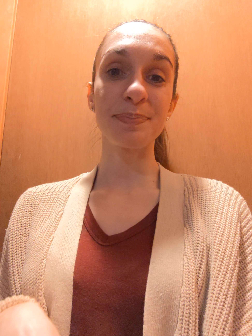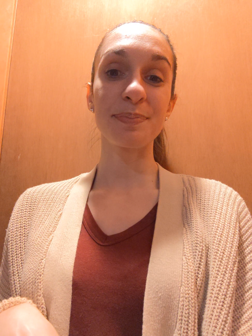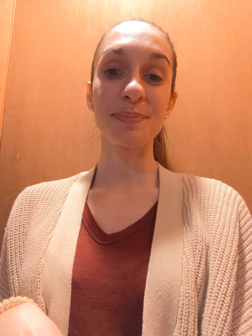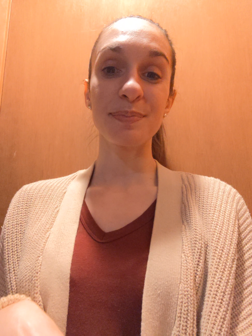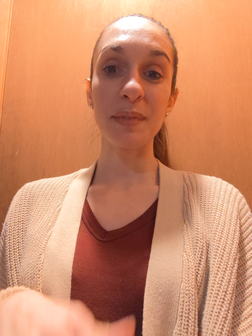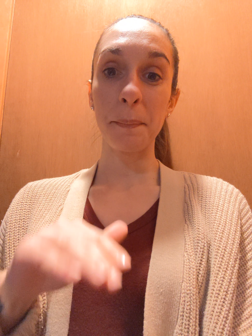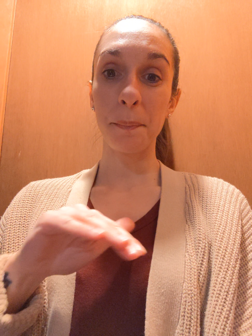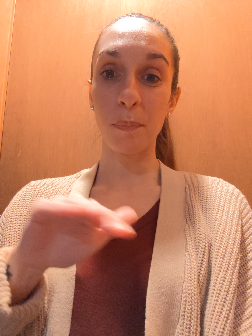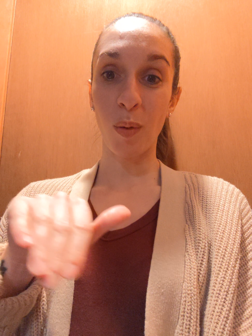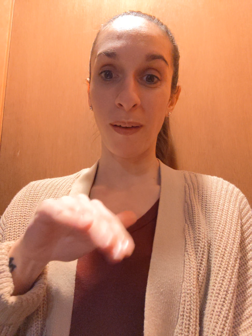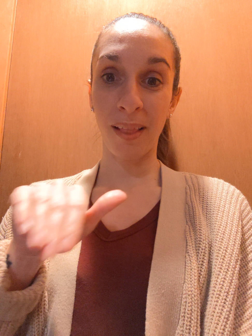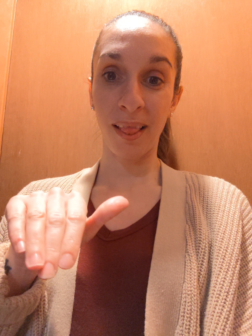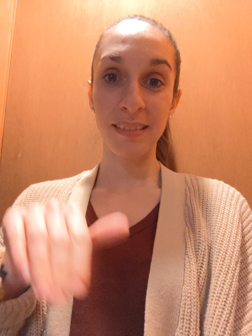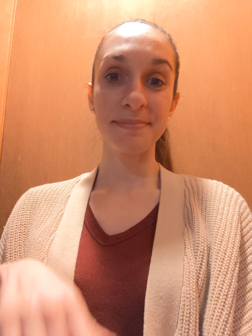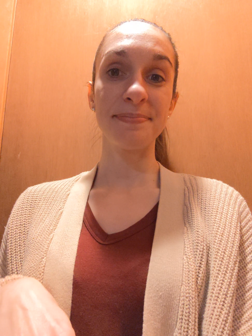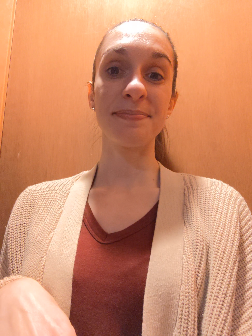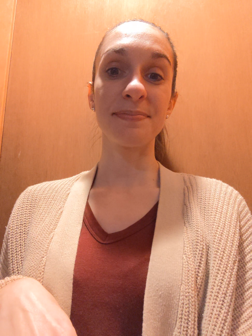pool